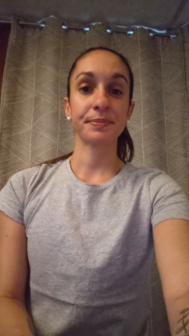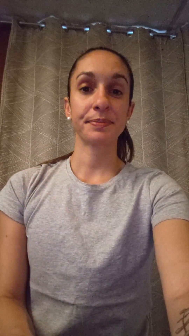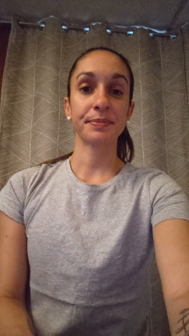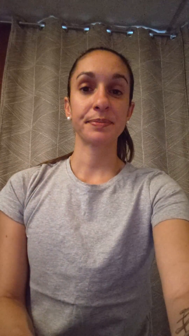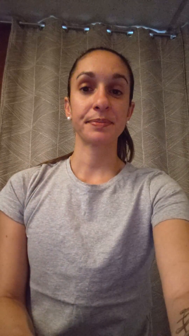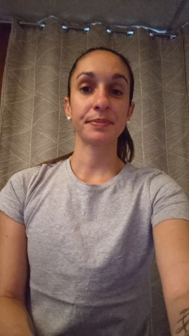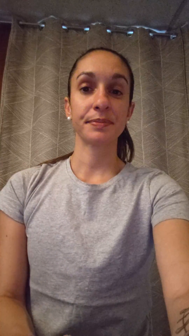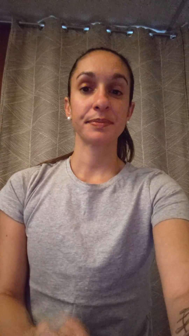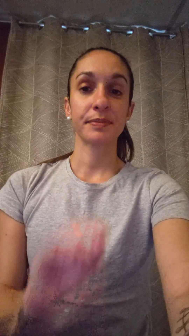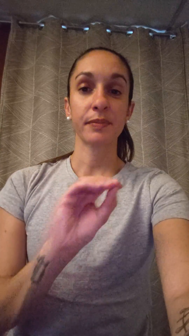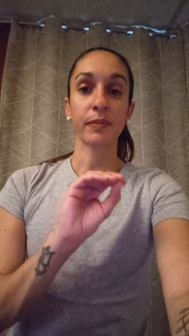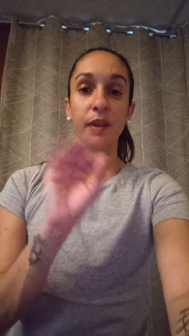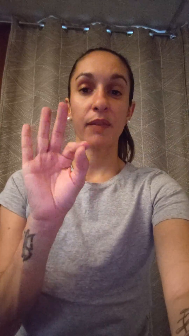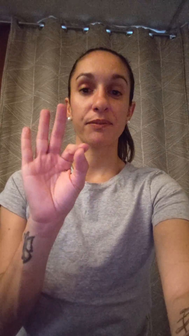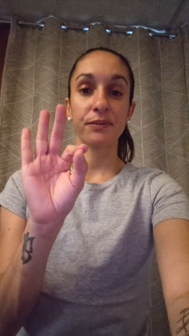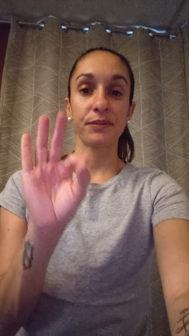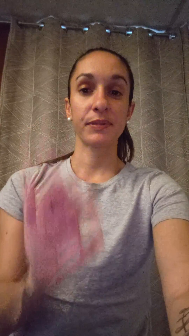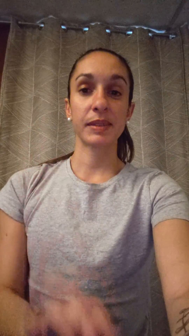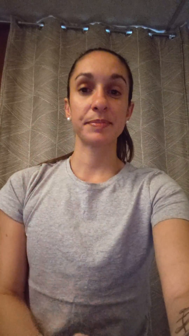off